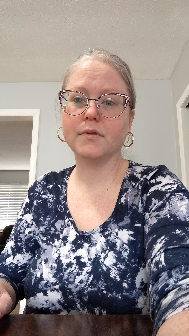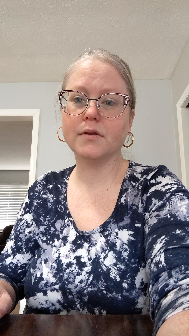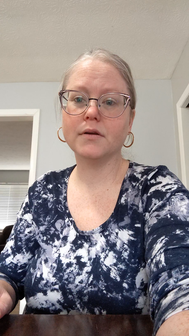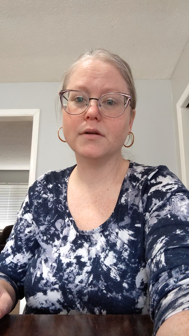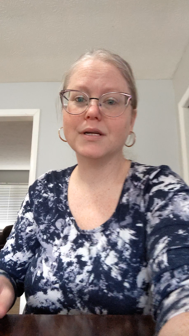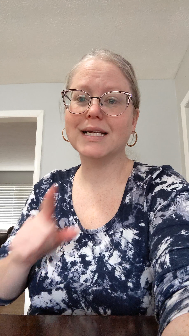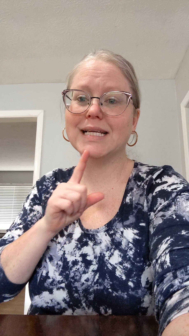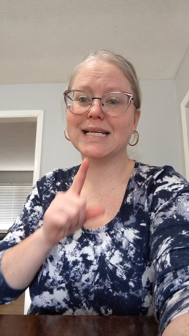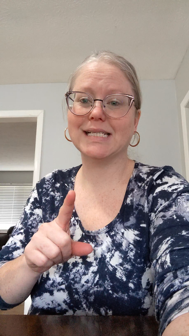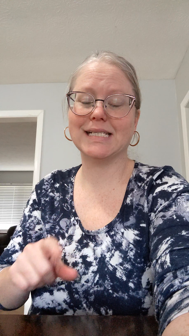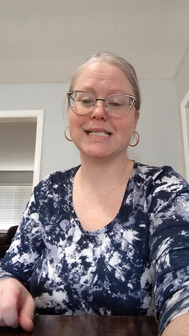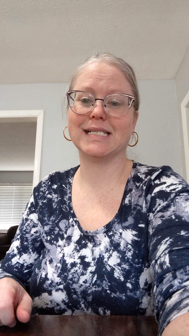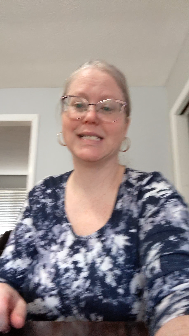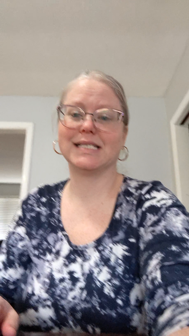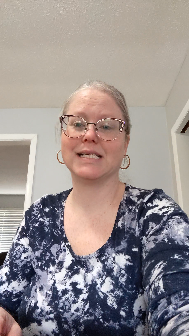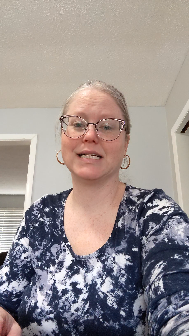is